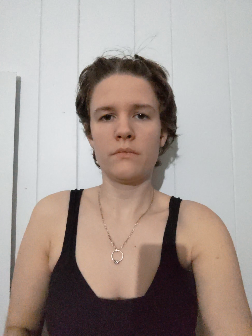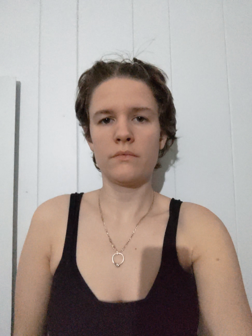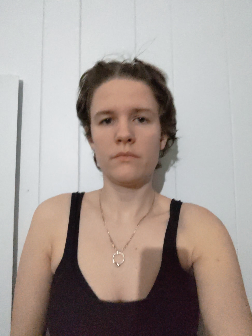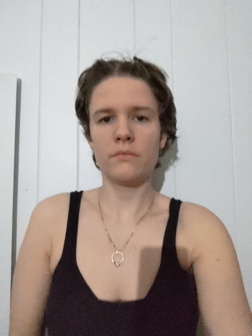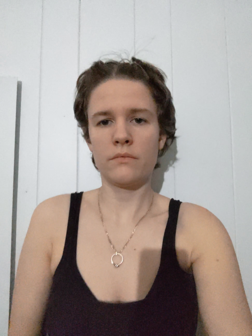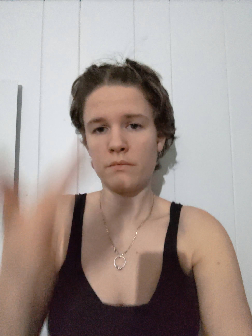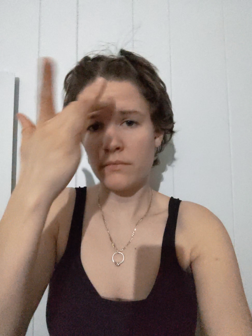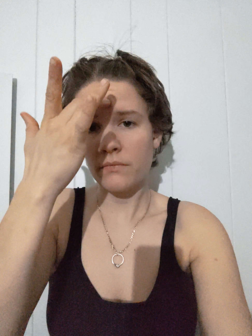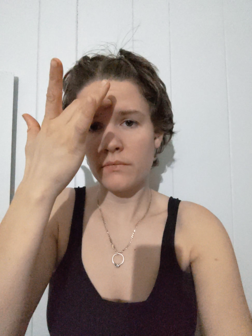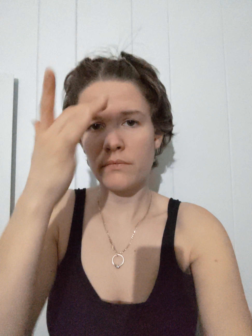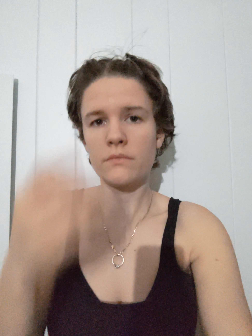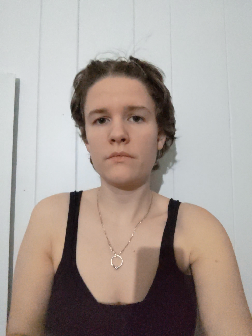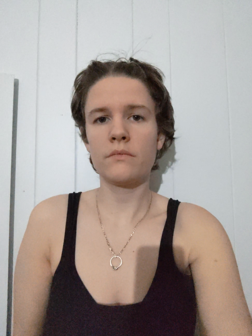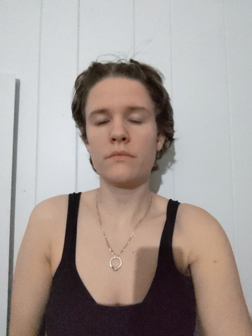sick